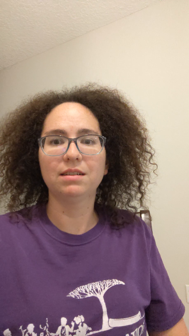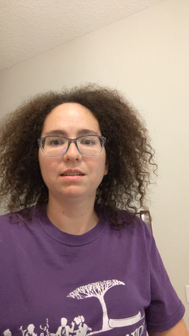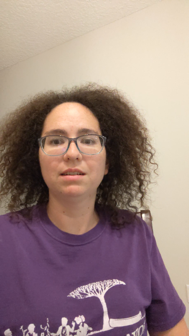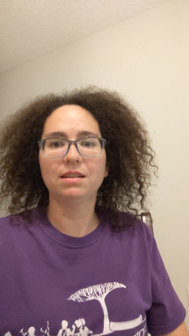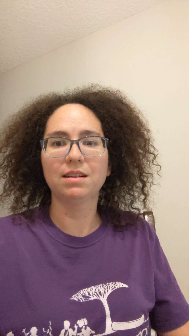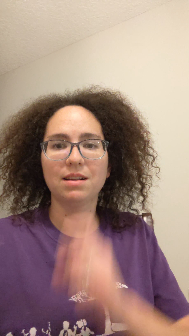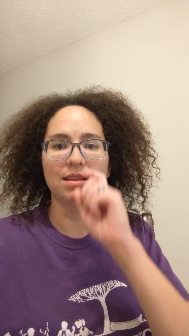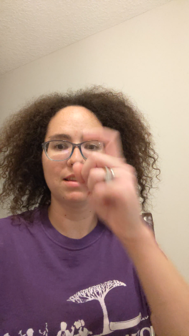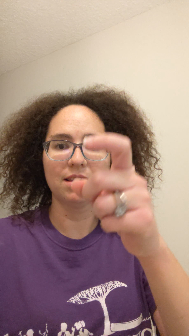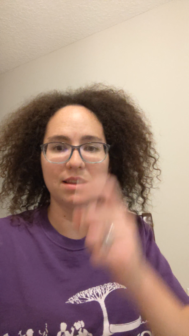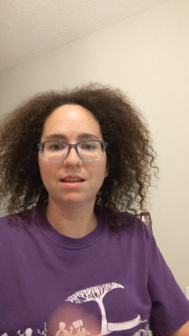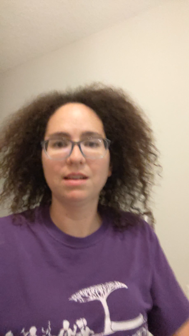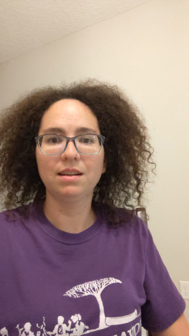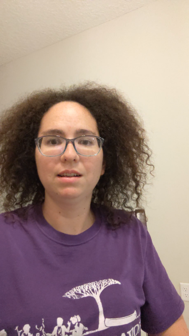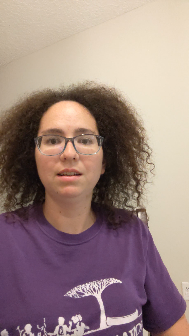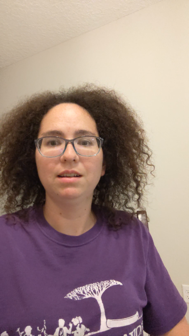present